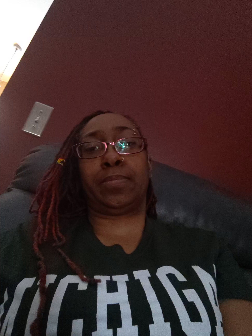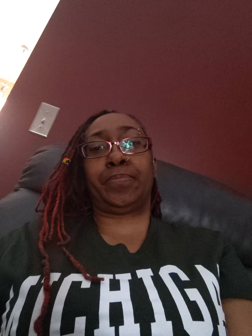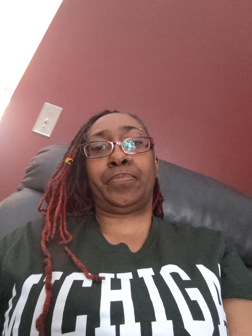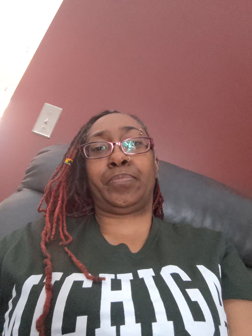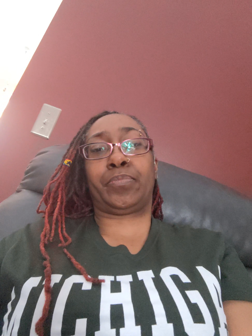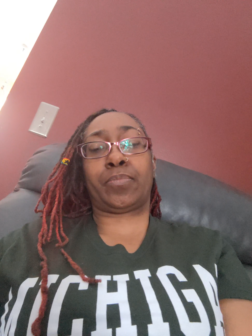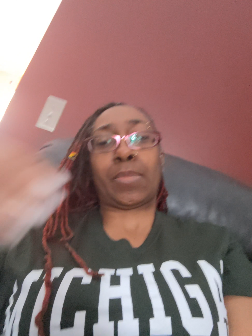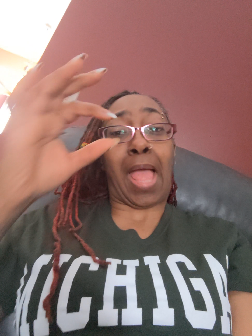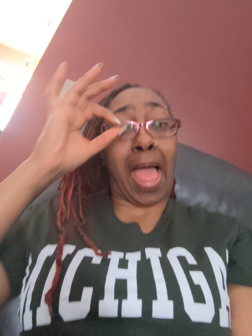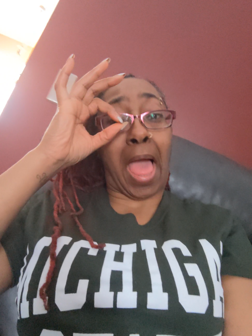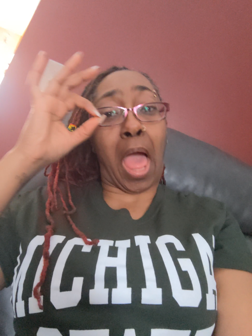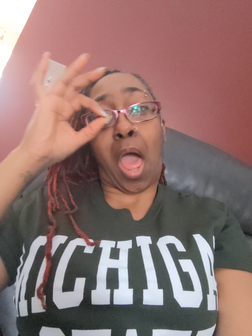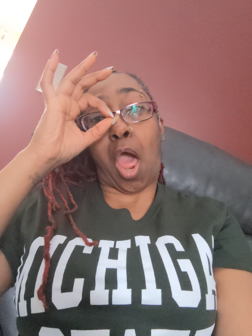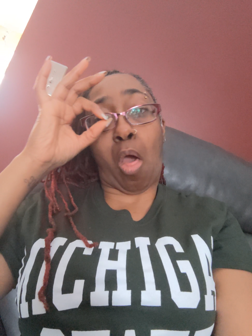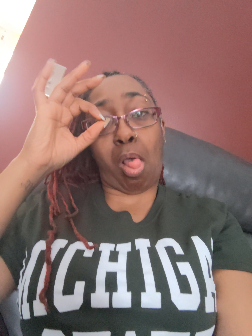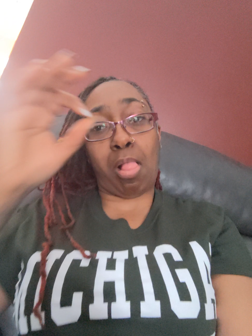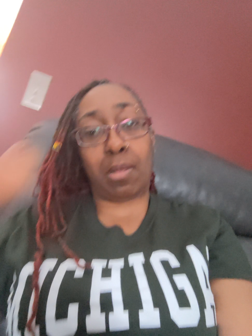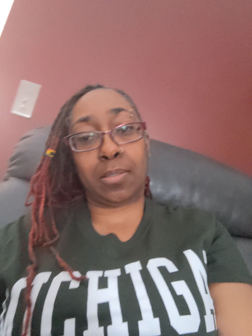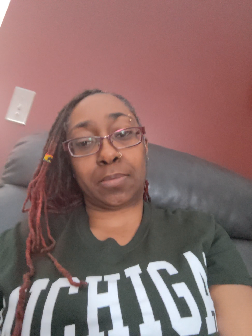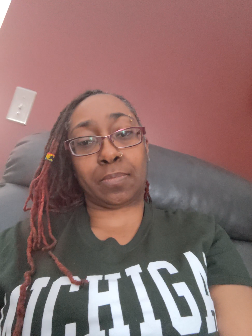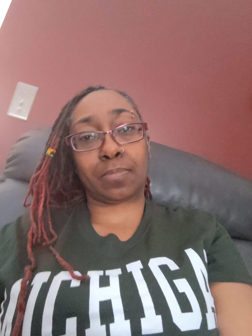owl